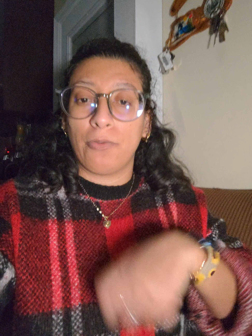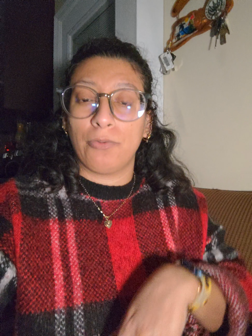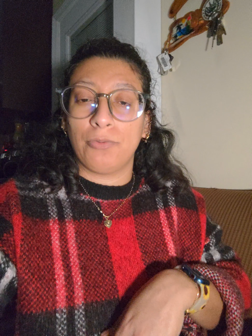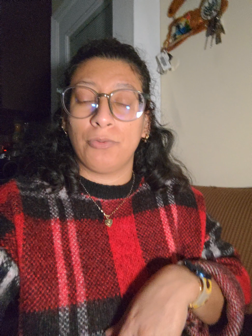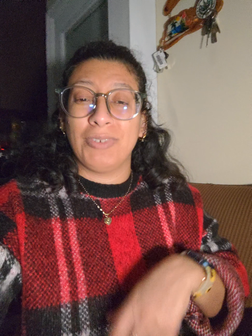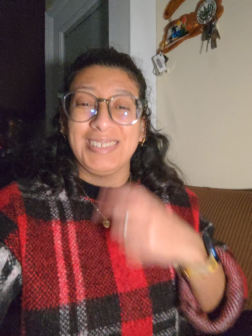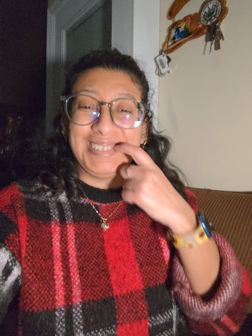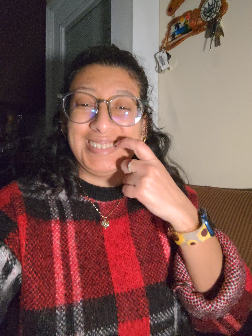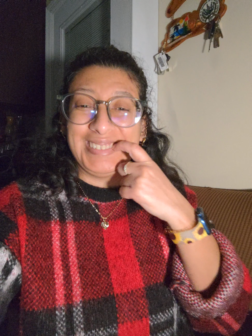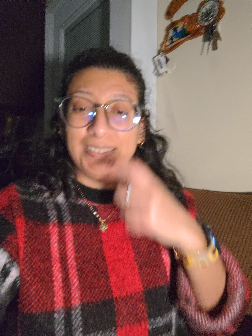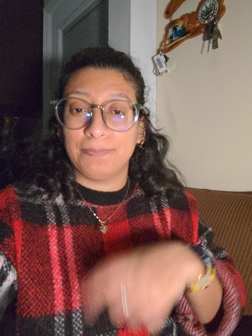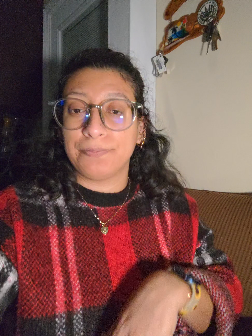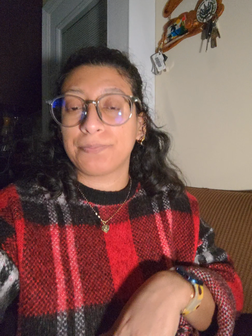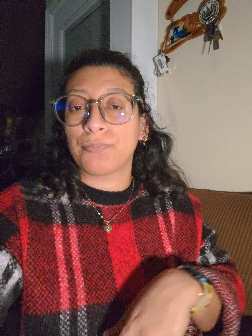window